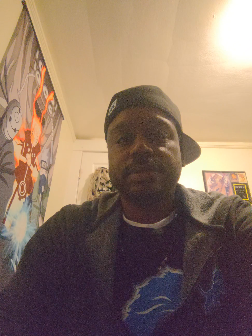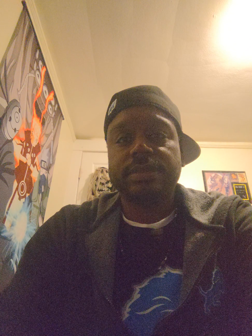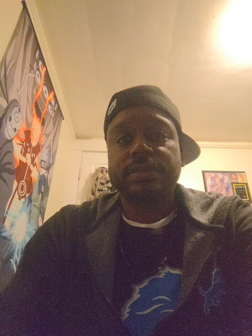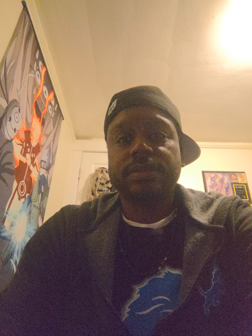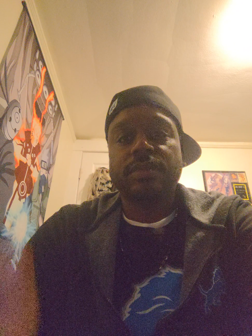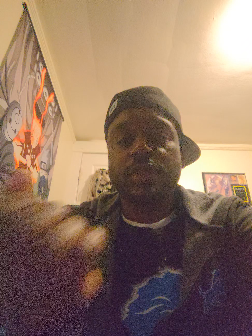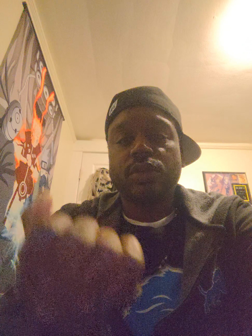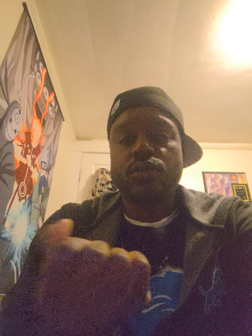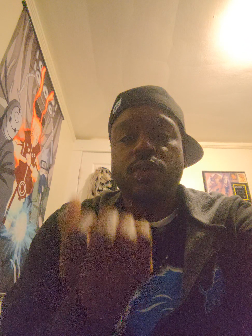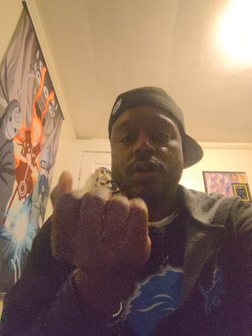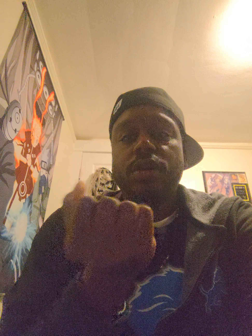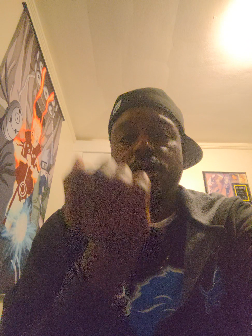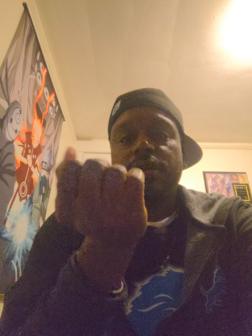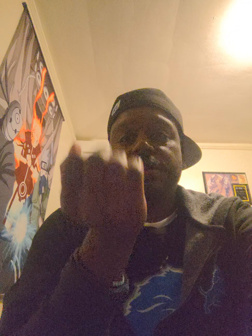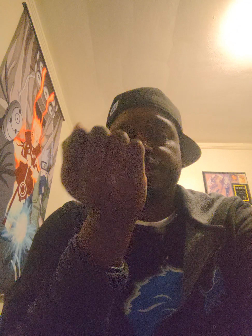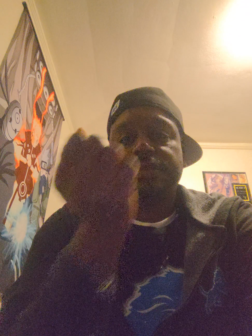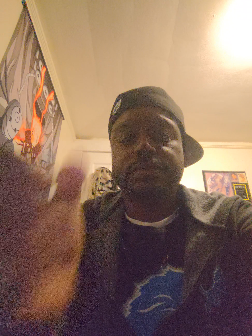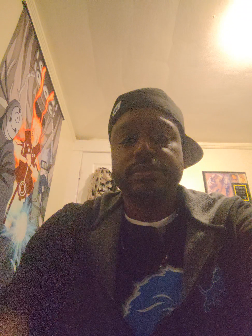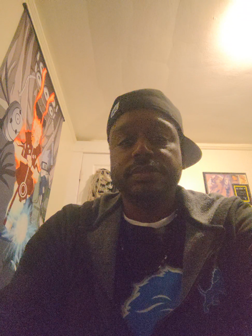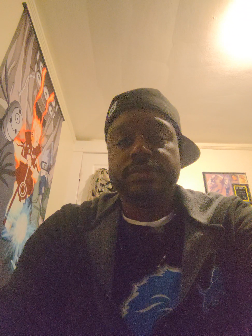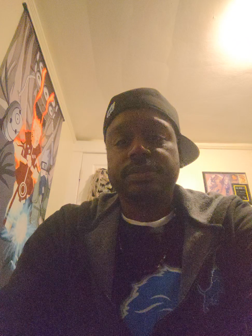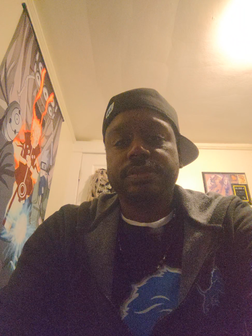drawer